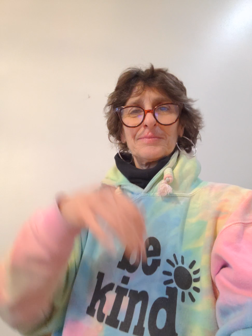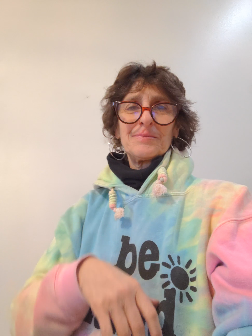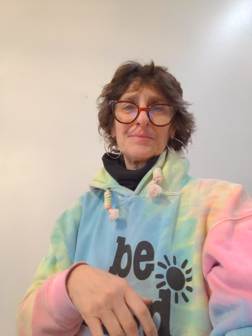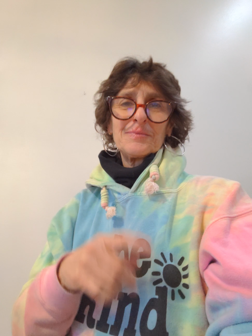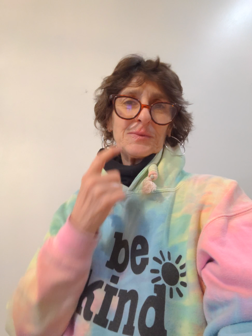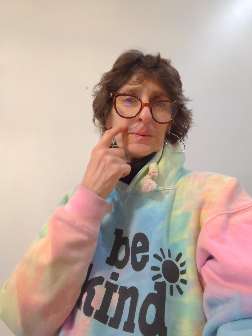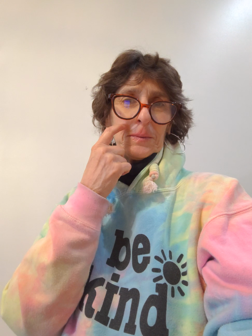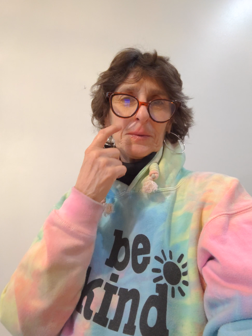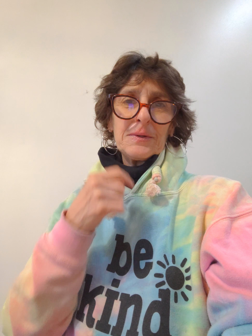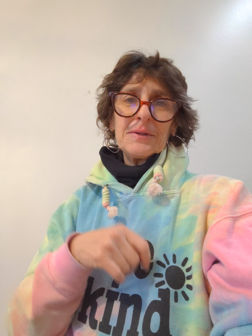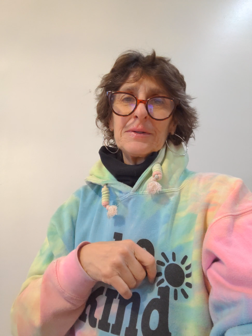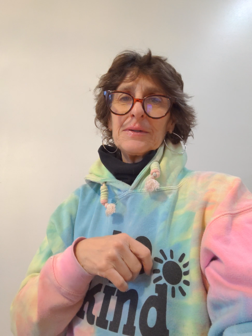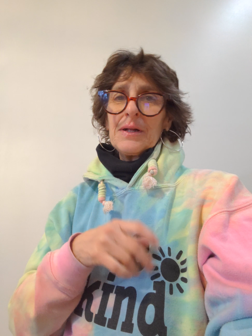tooth